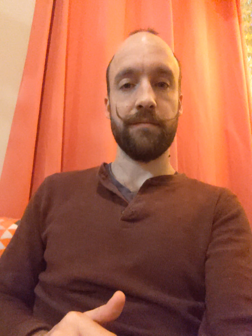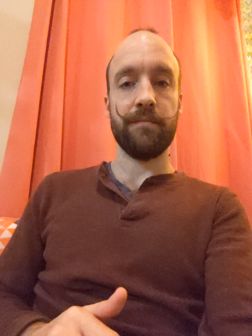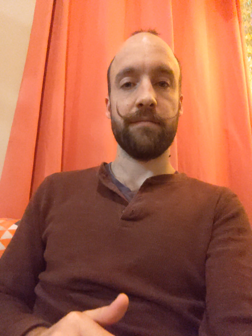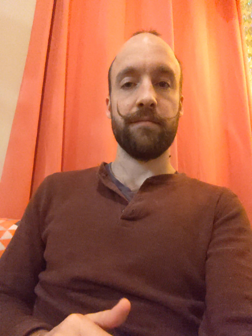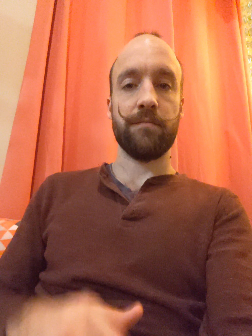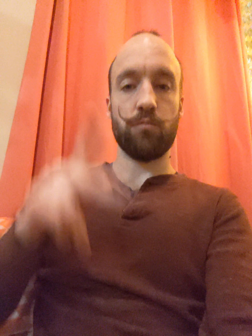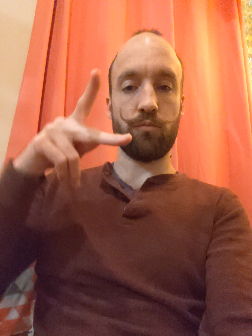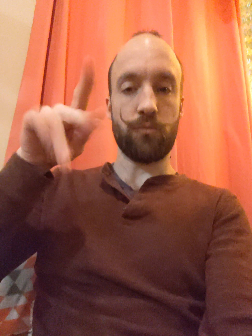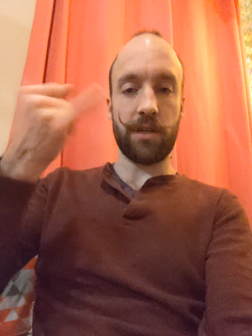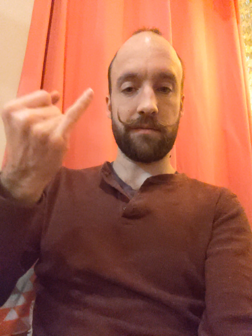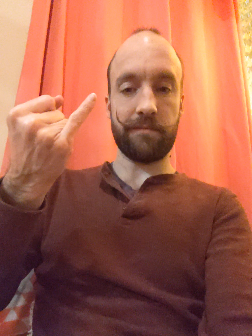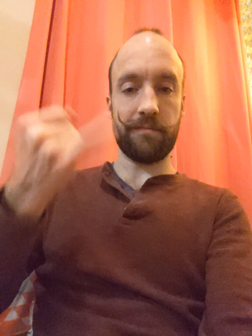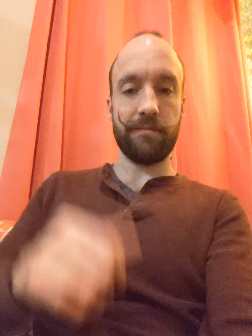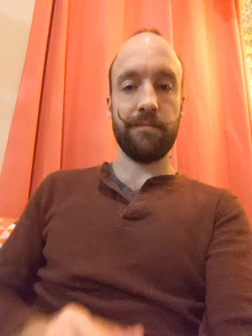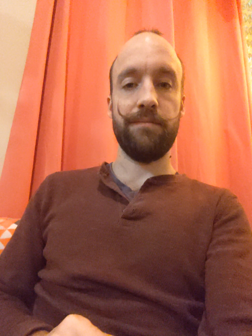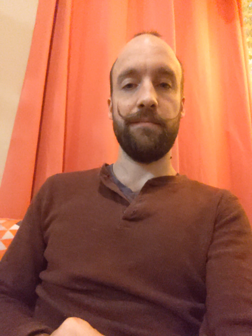pajamas